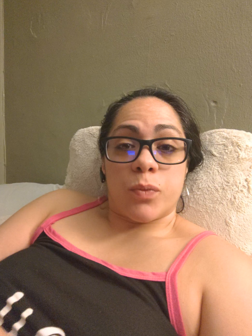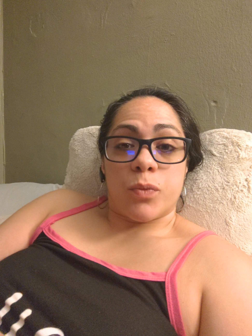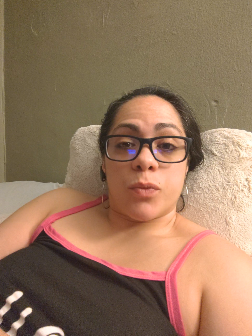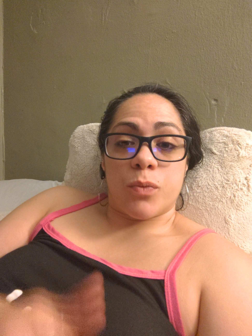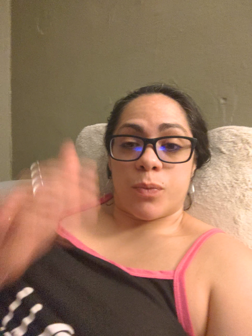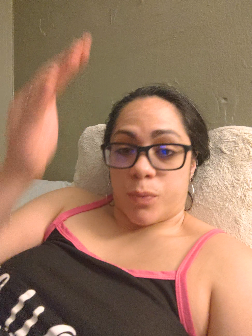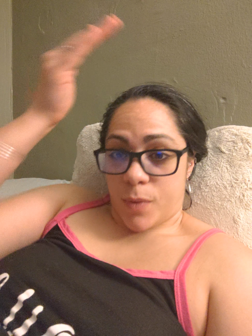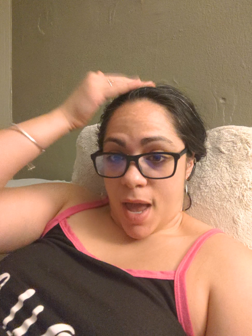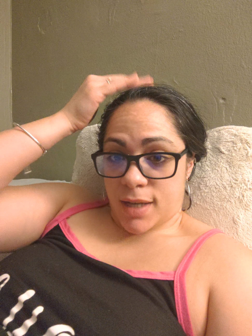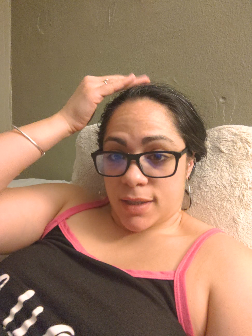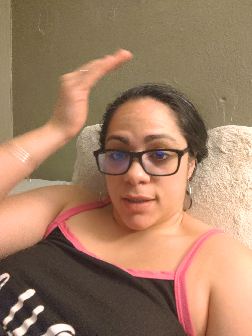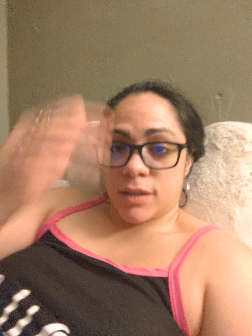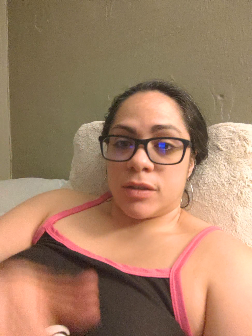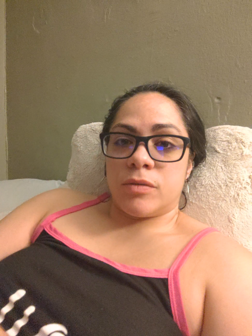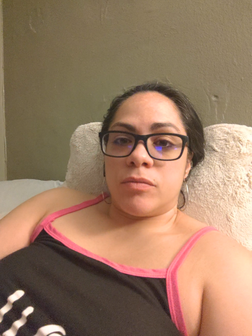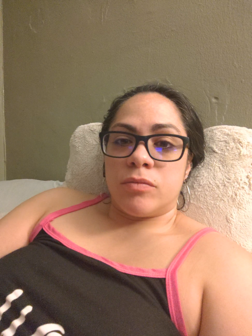hat